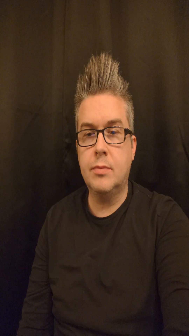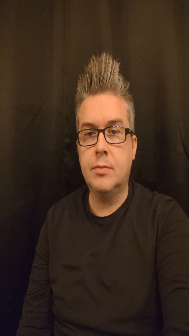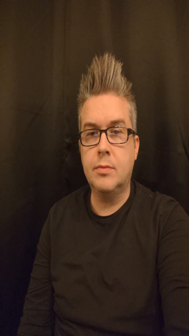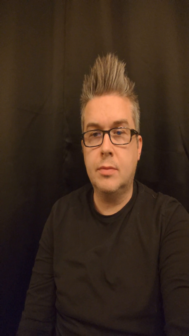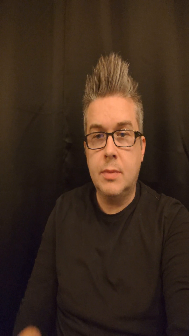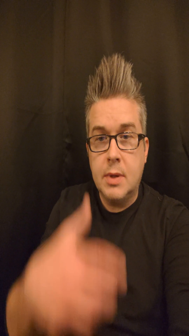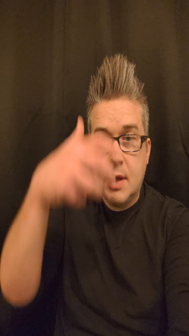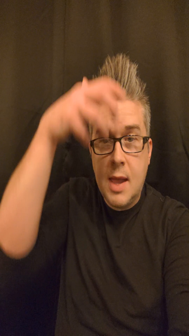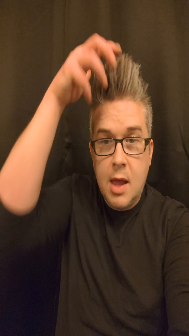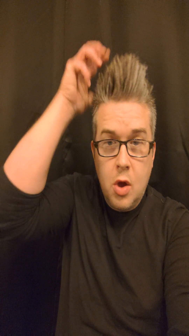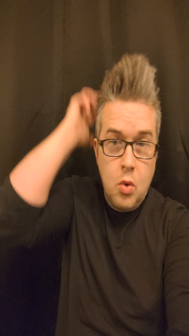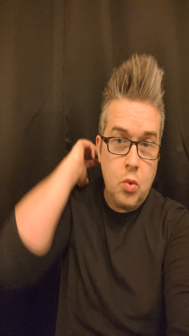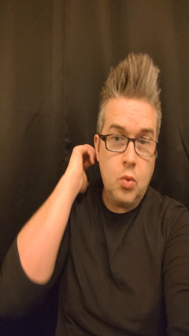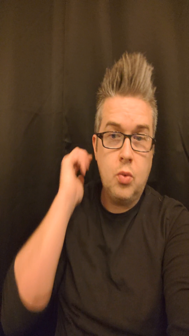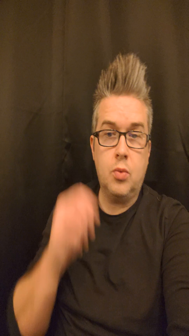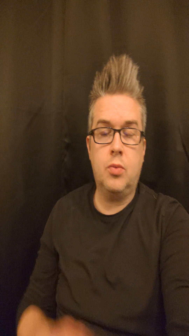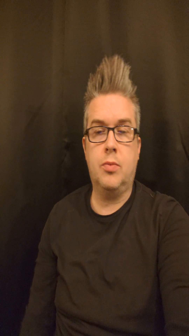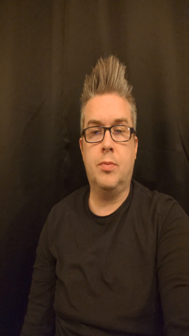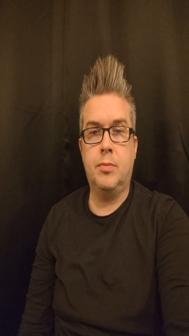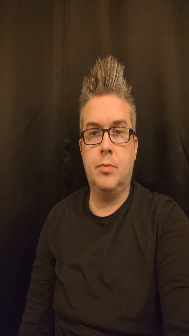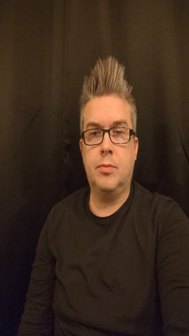lion